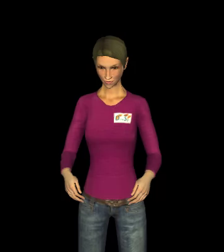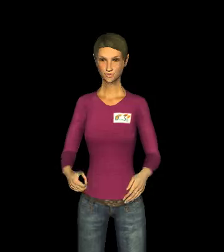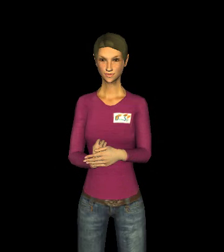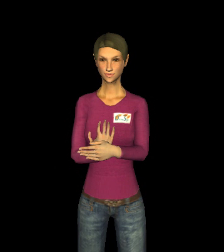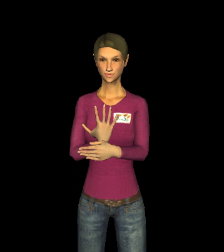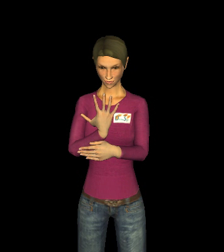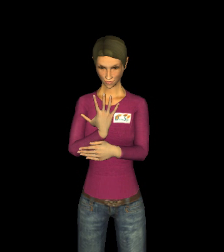جديد